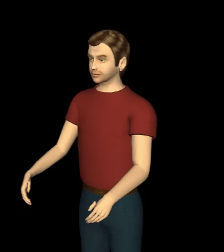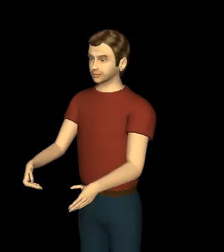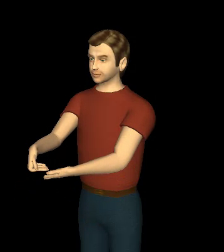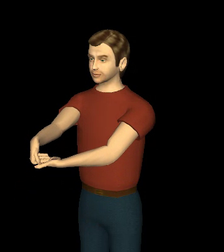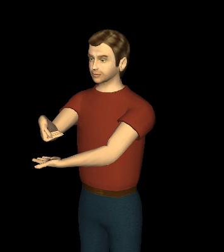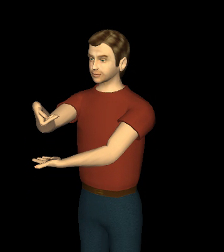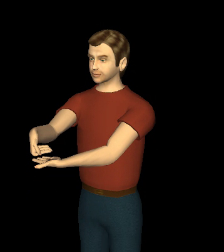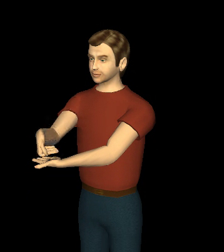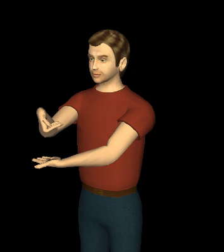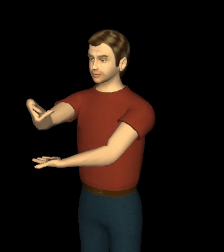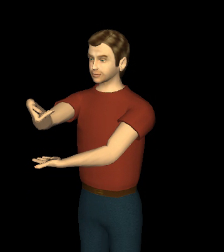حساء